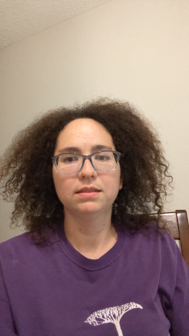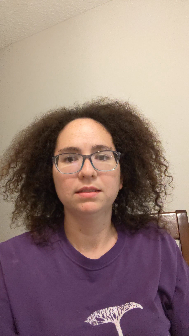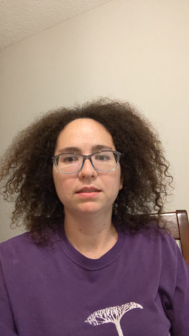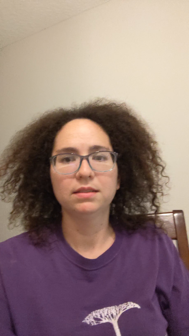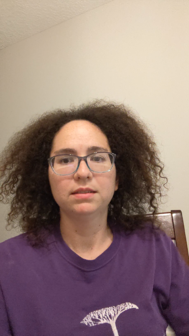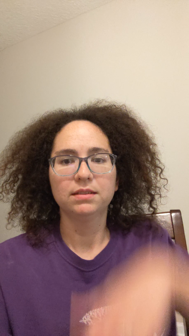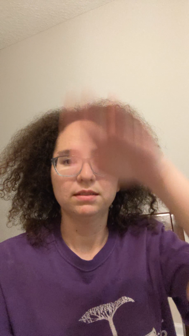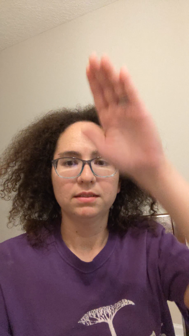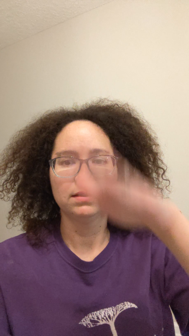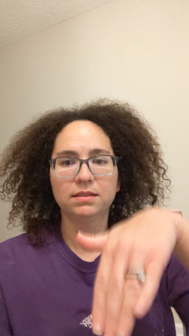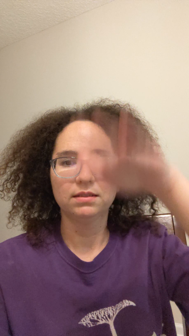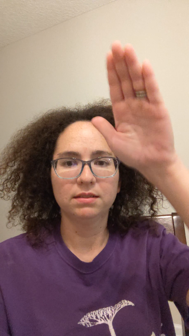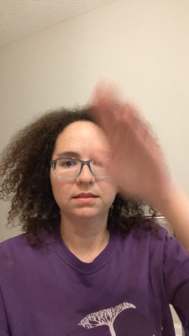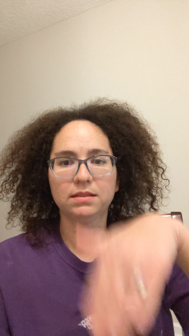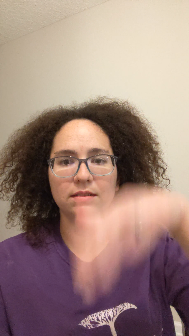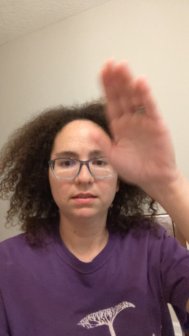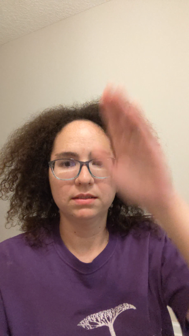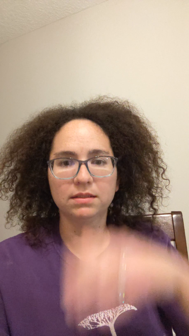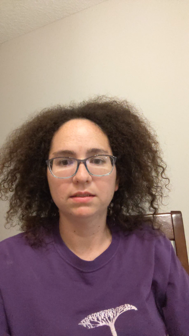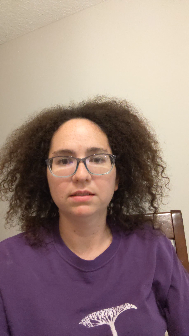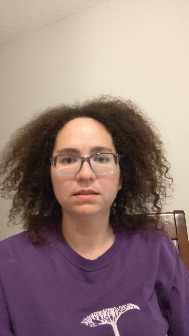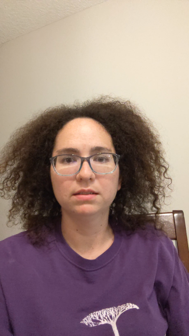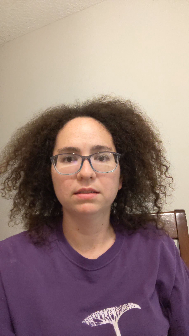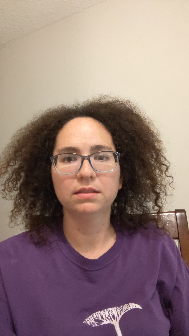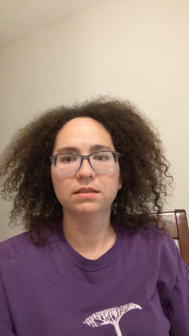paint